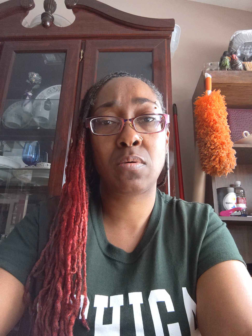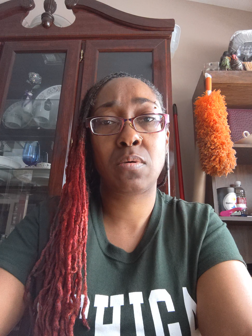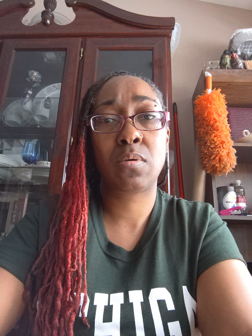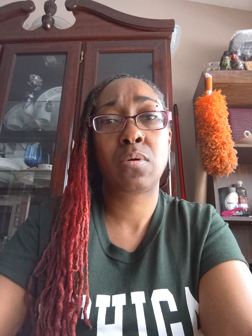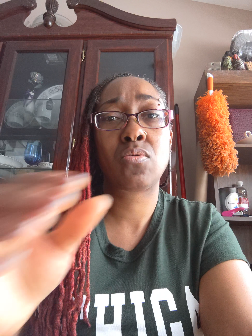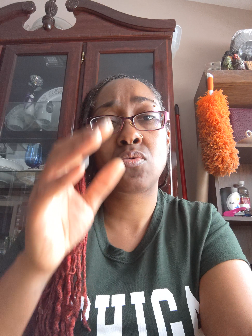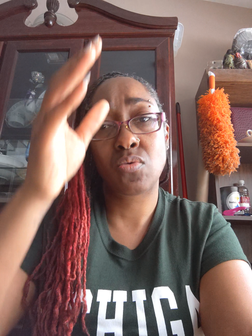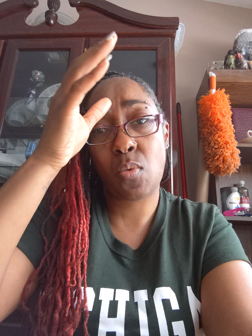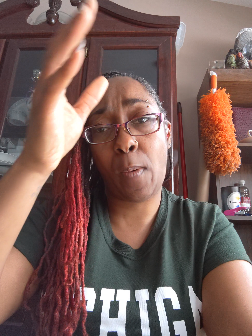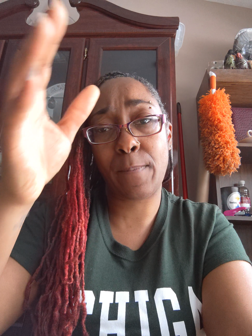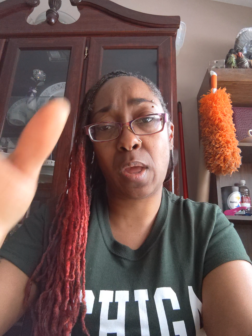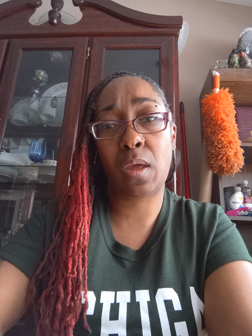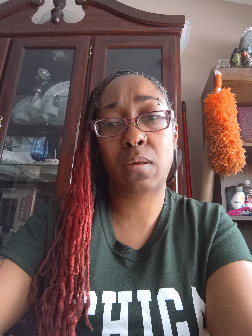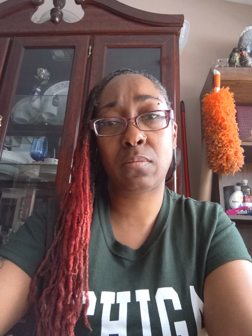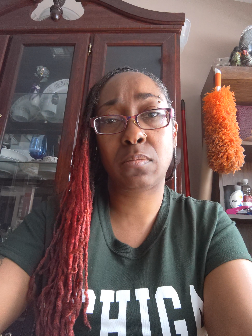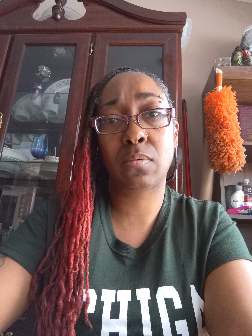grandpa